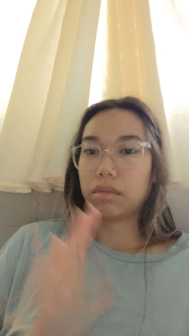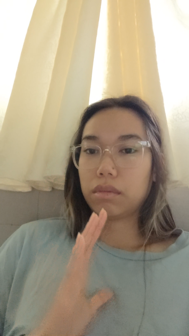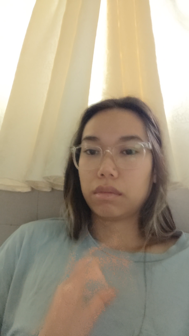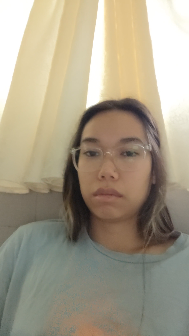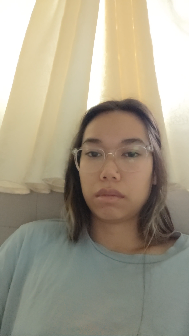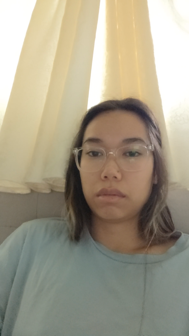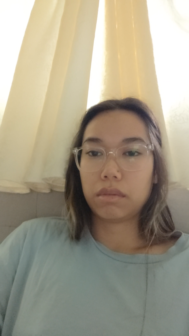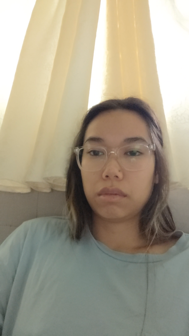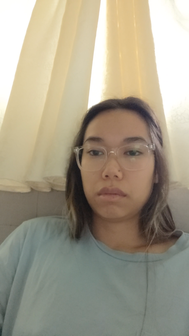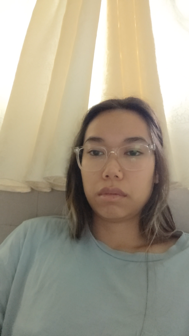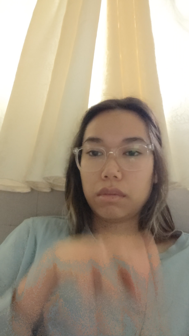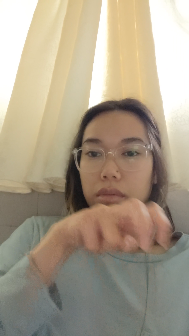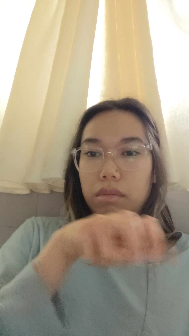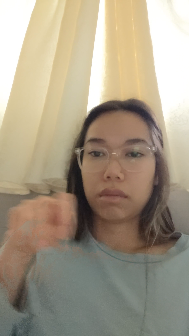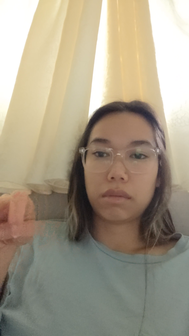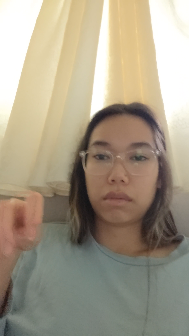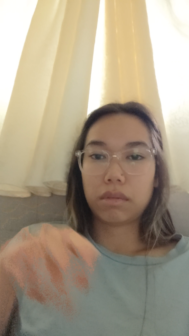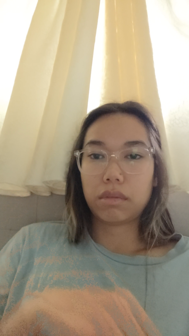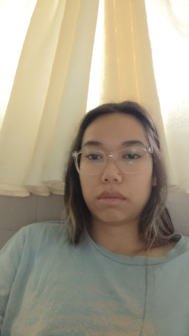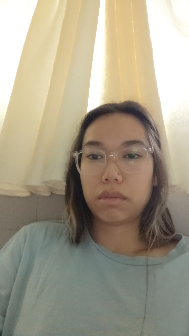bench